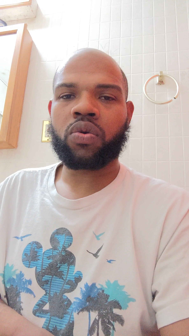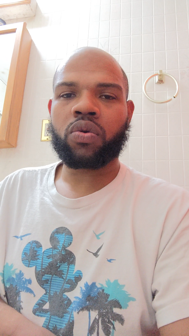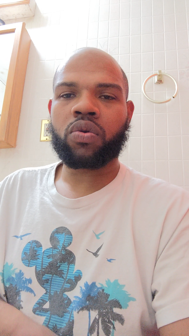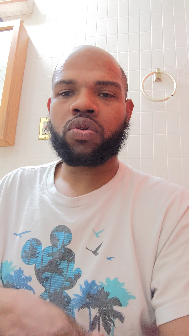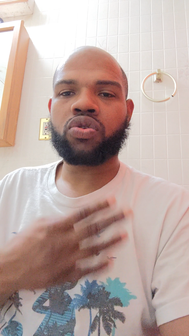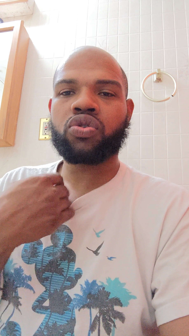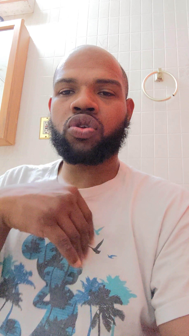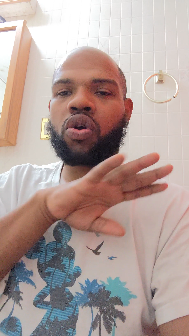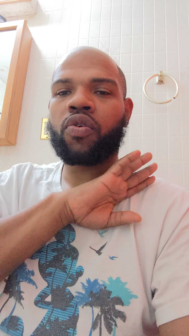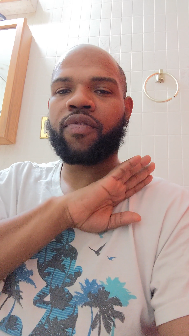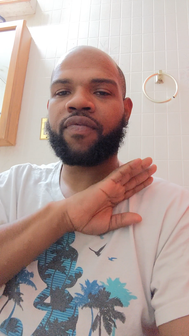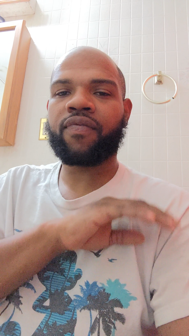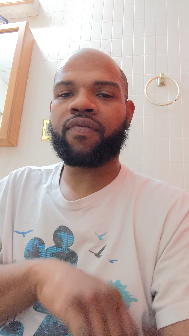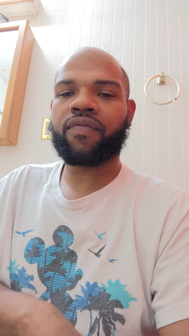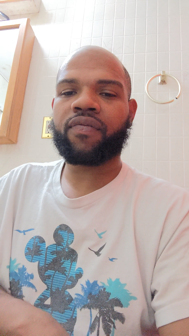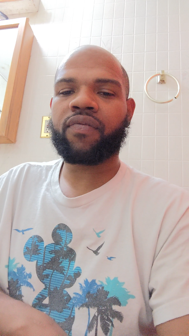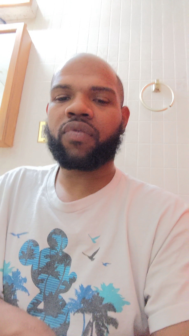scarf